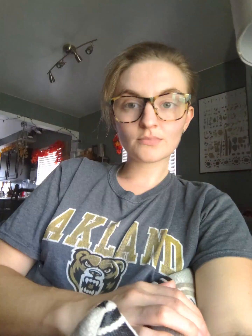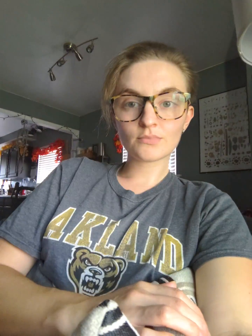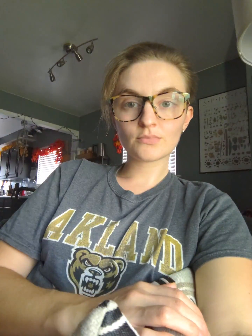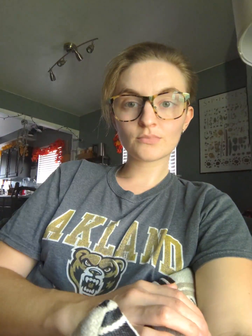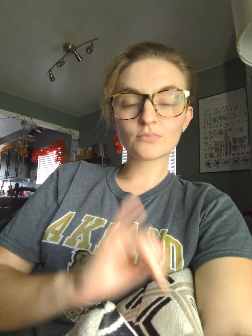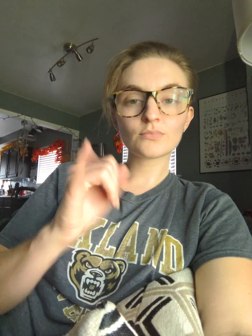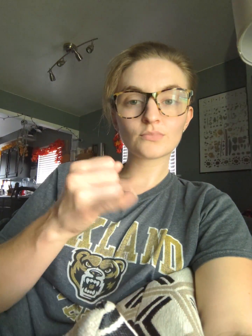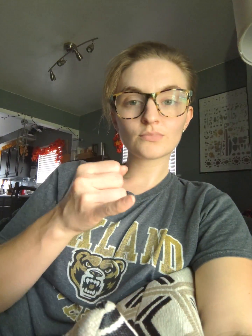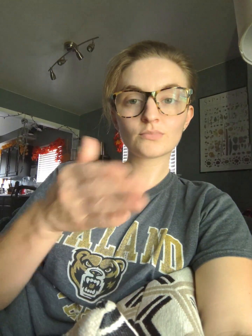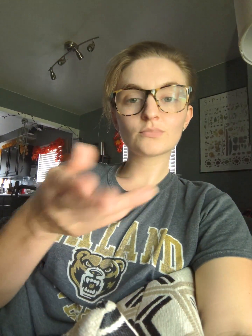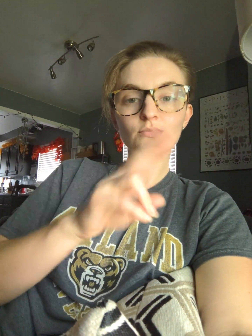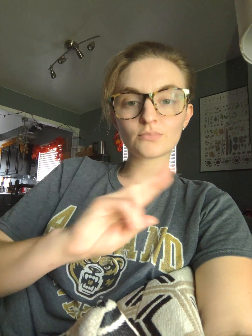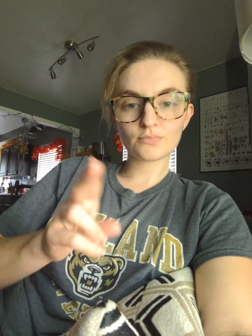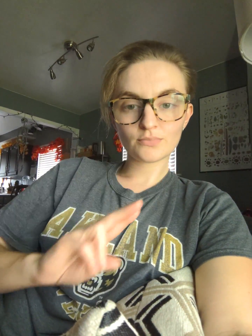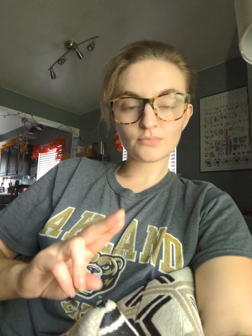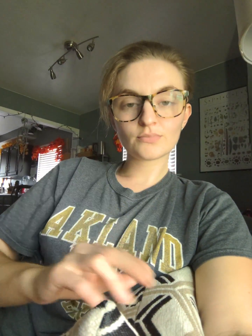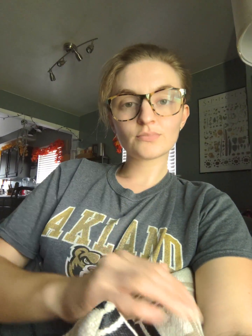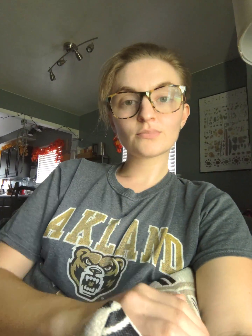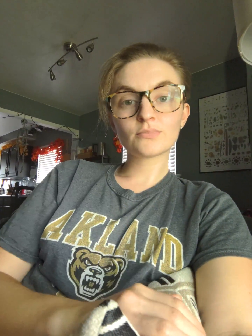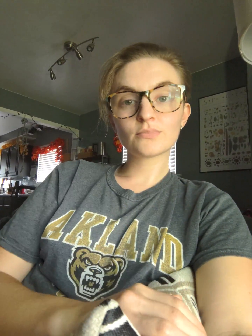jelly